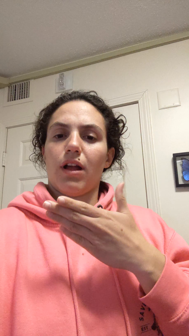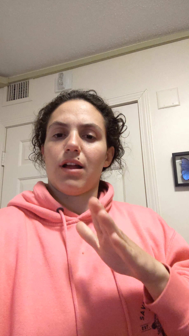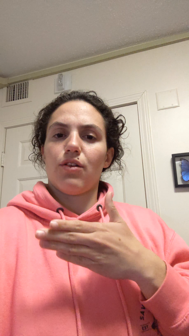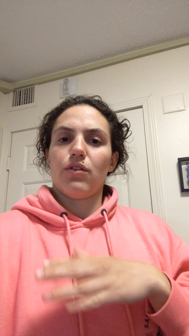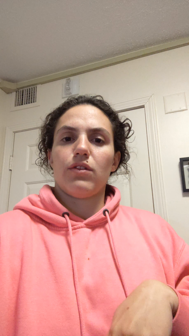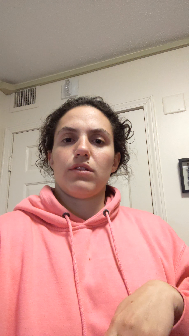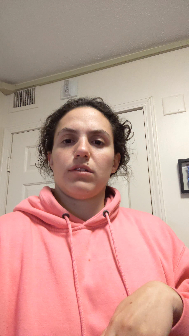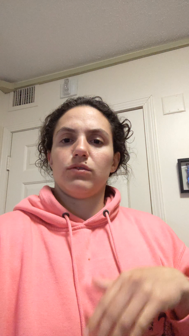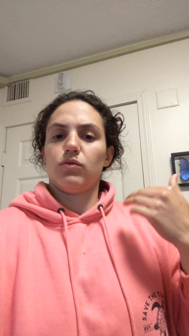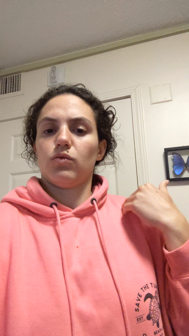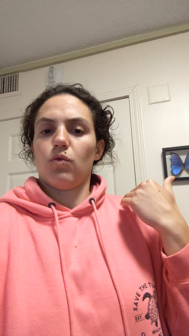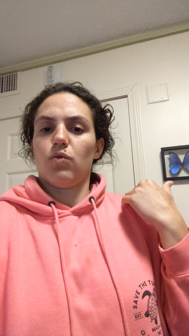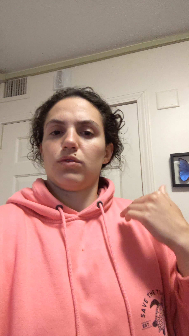shoulder